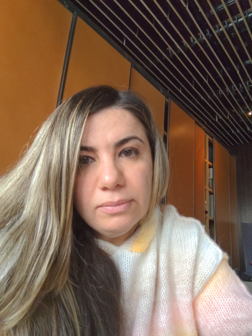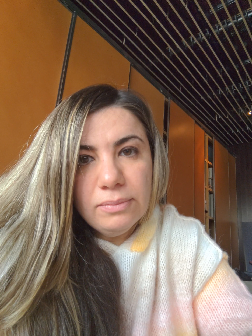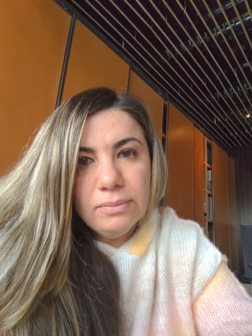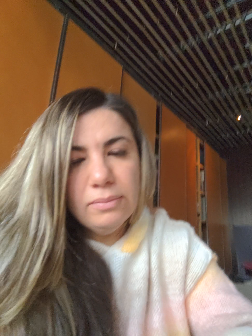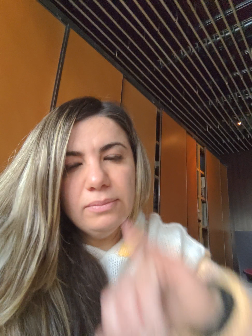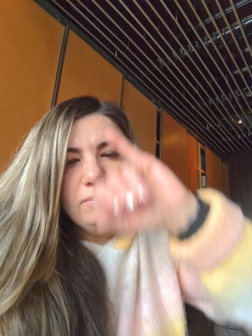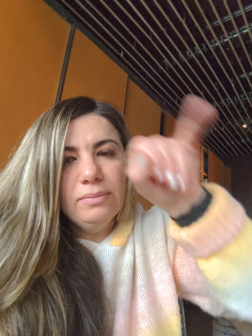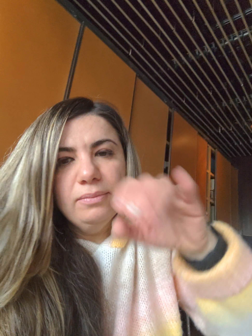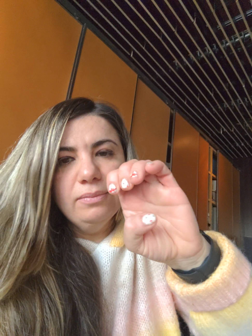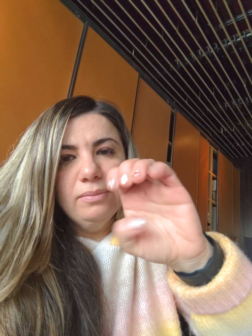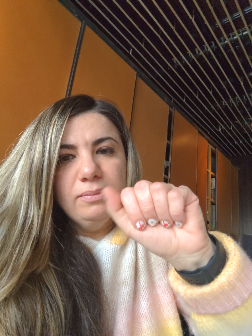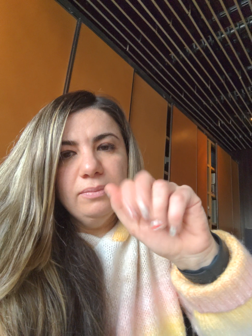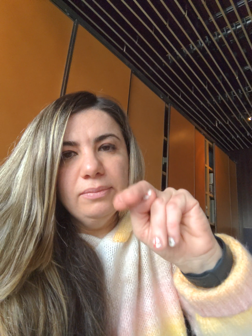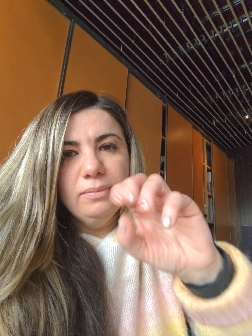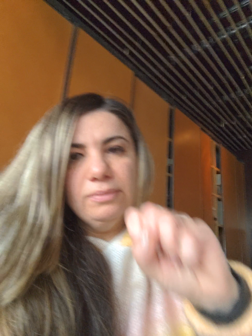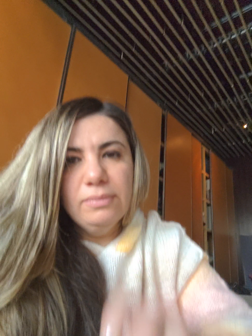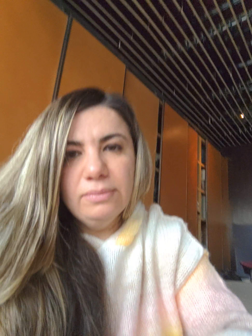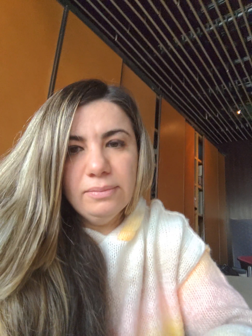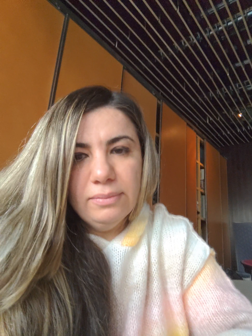jeans